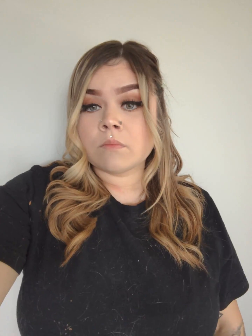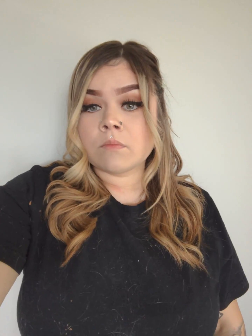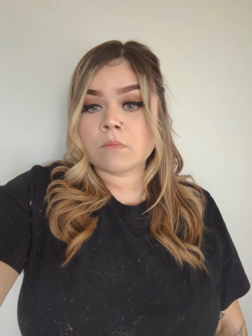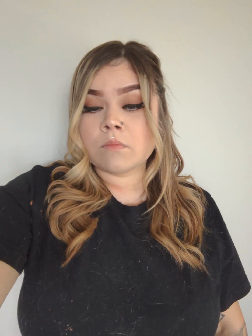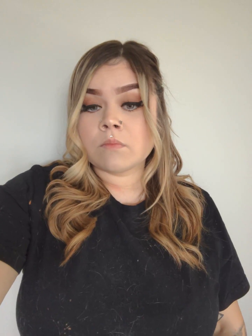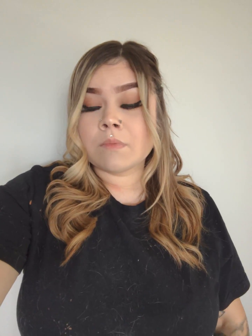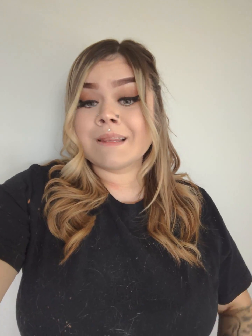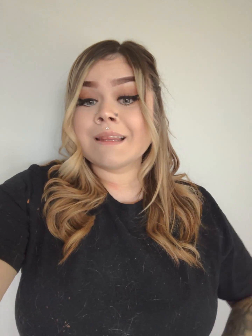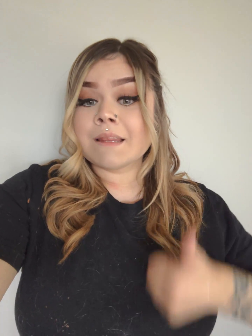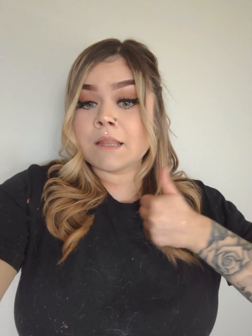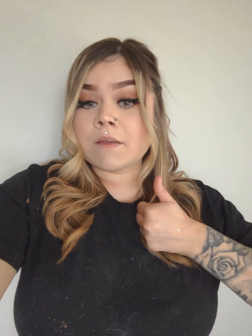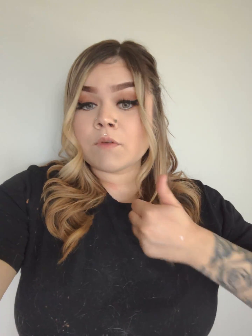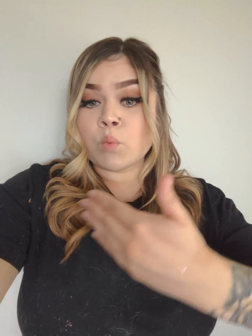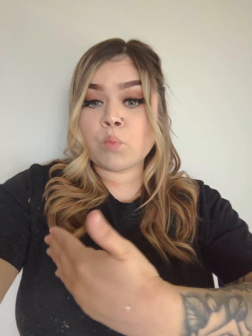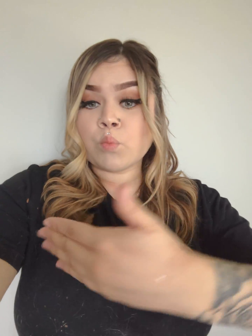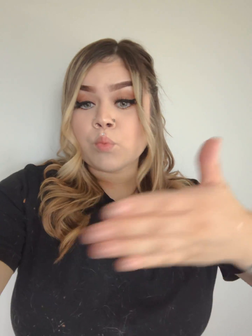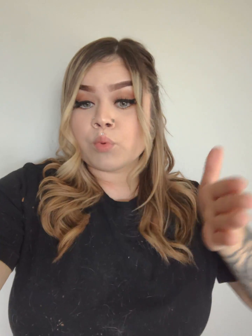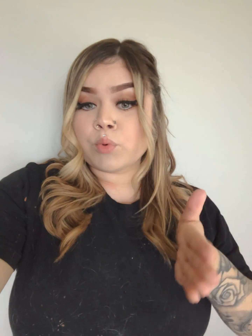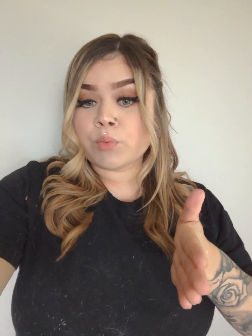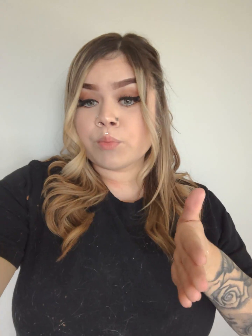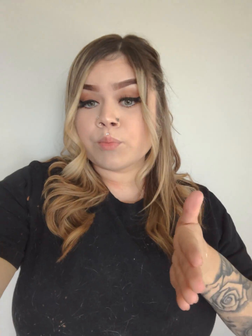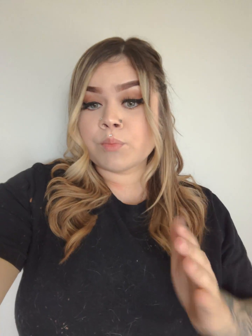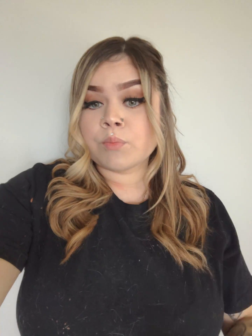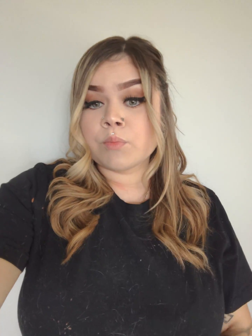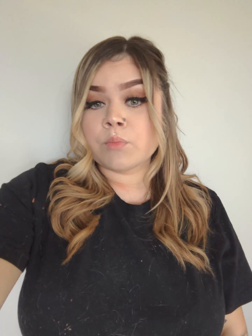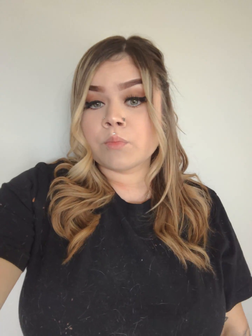living room